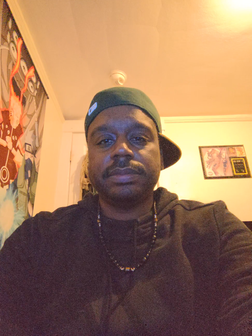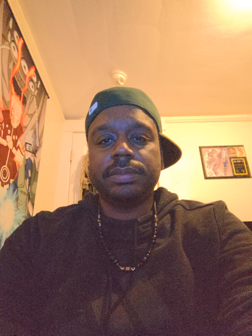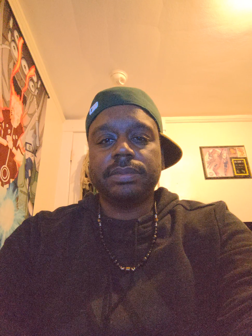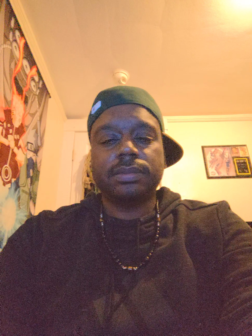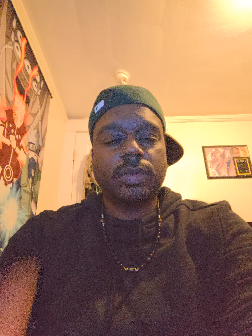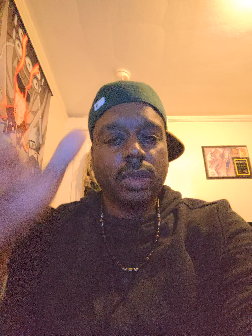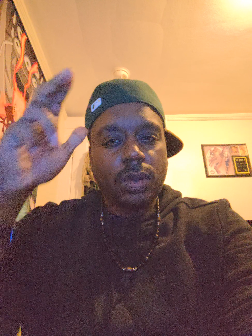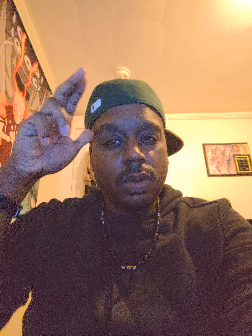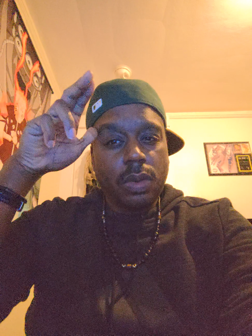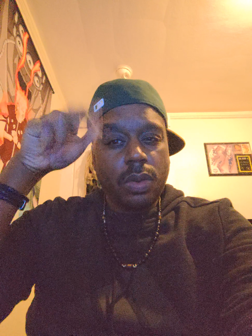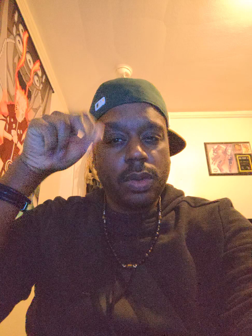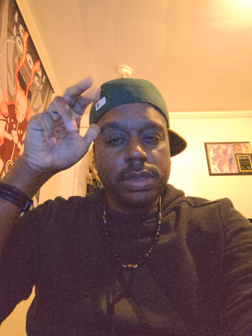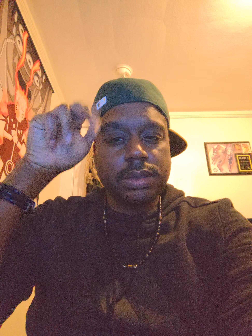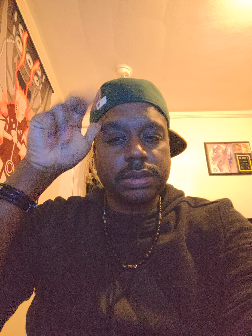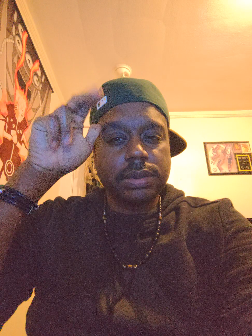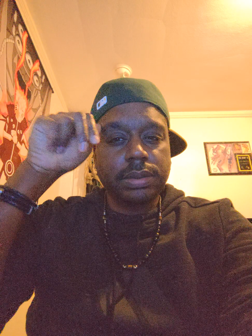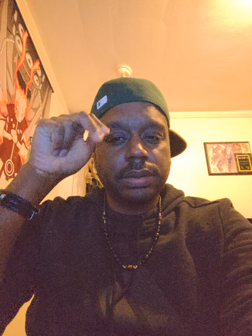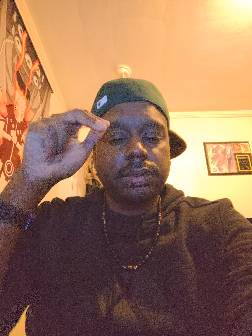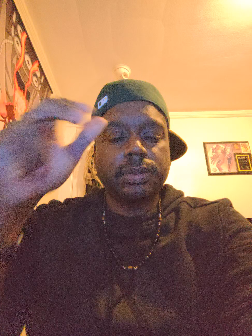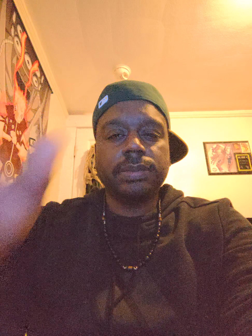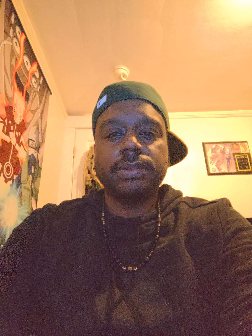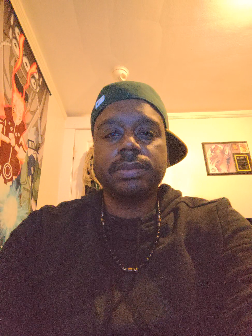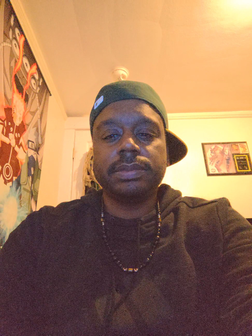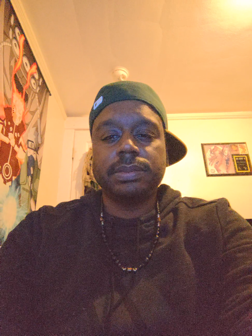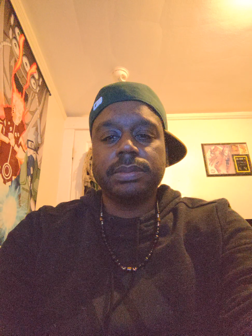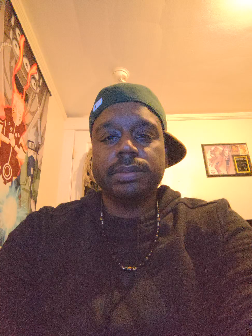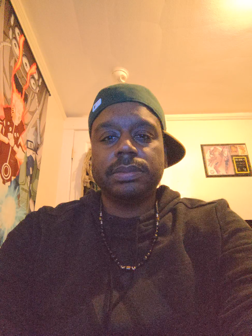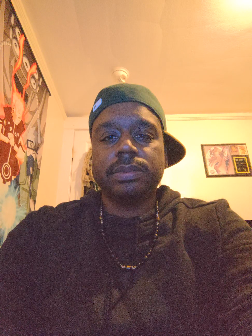horse